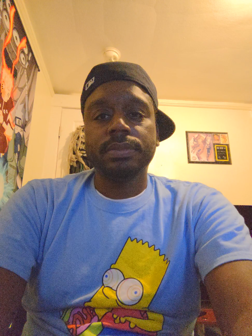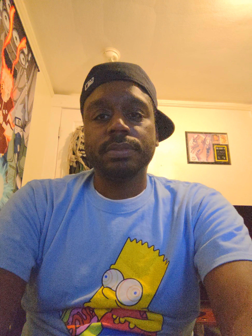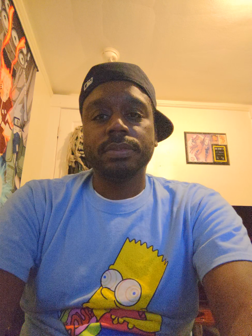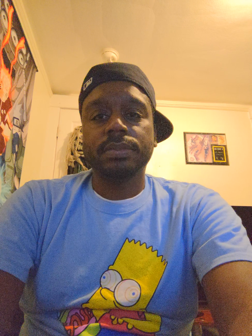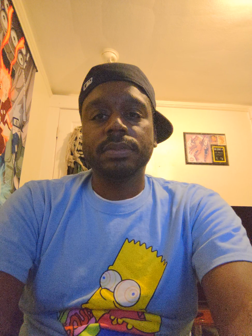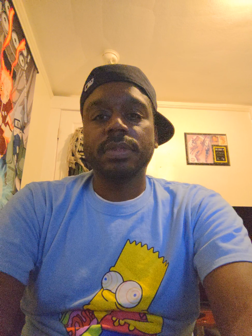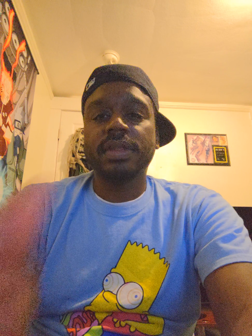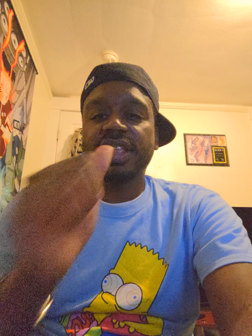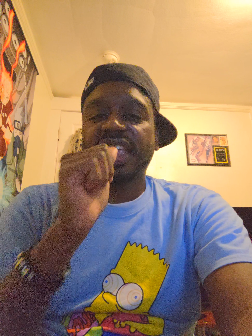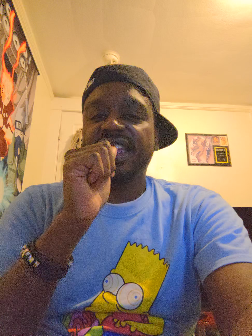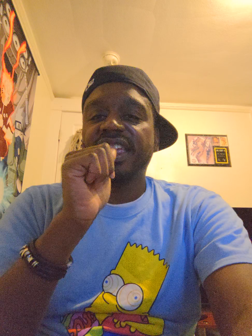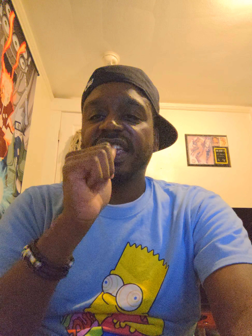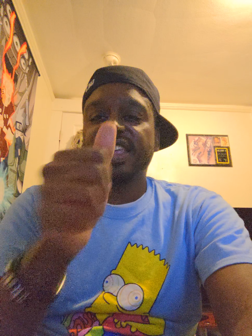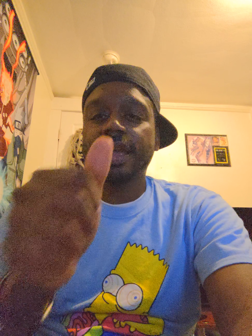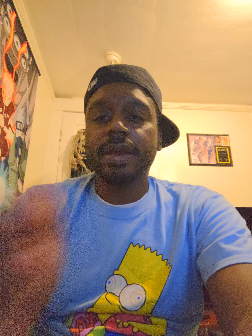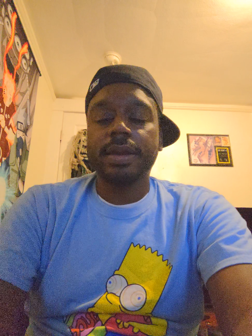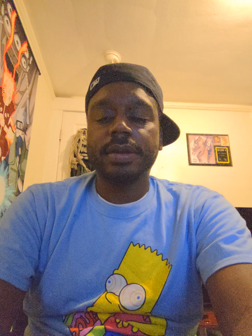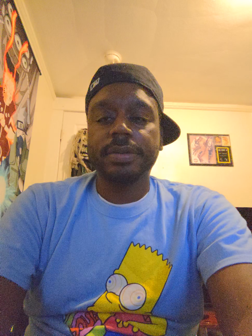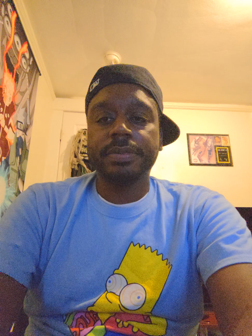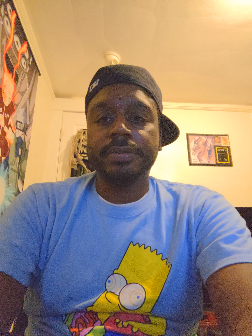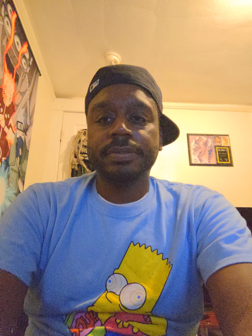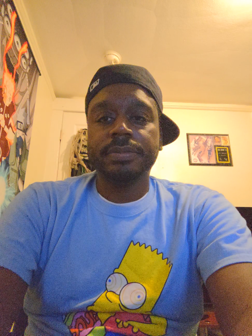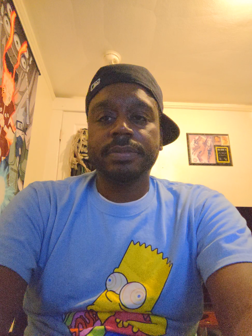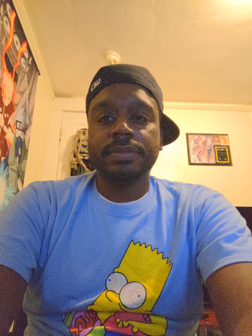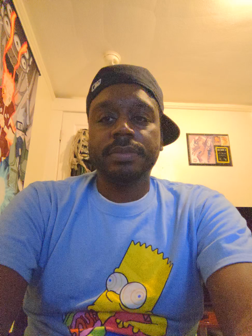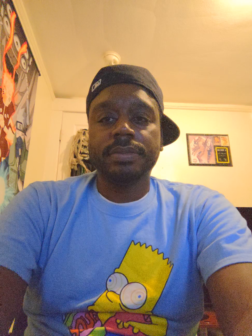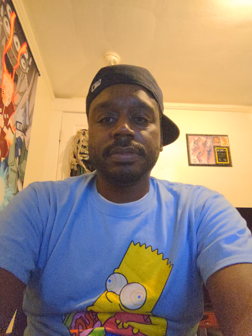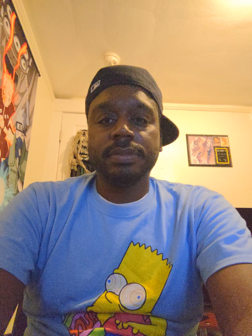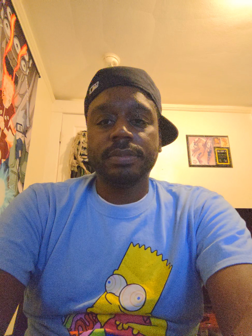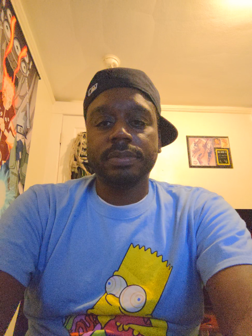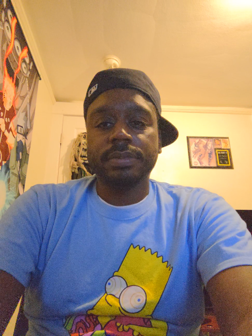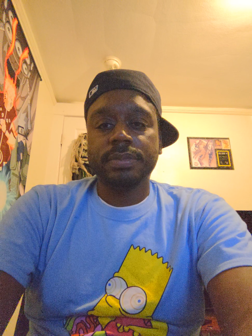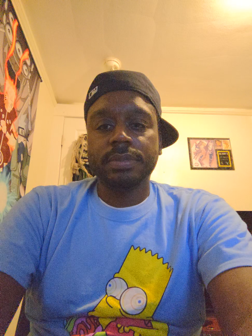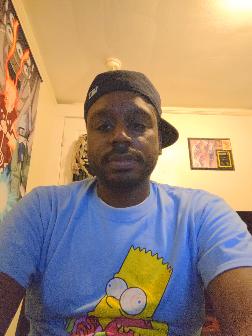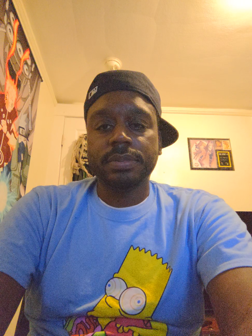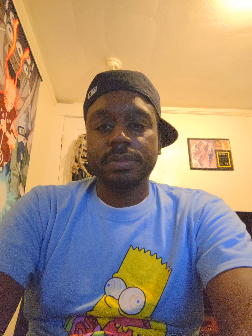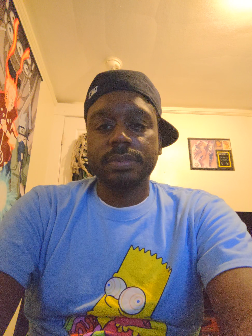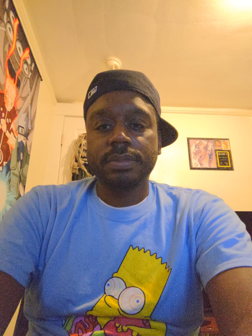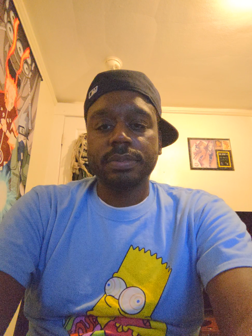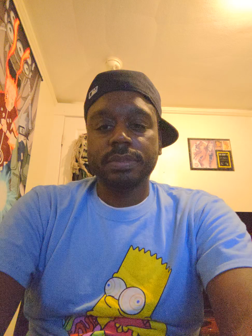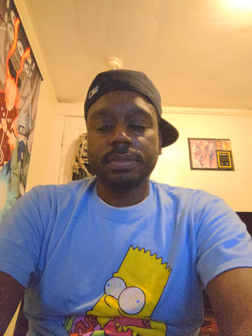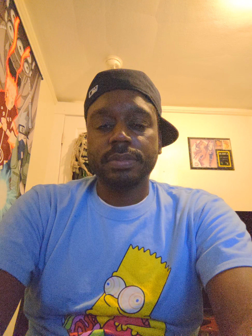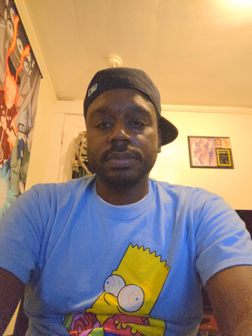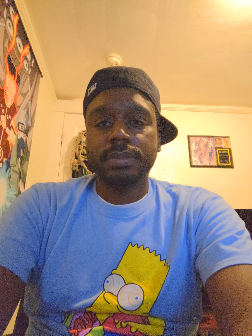nuts